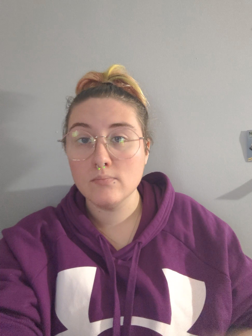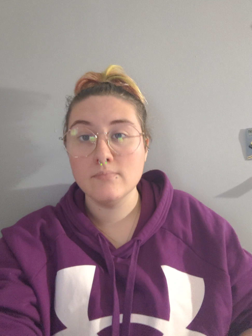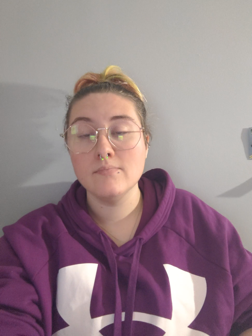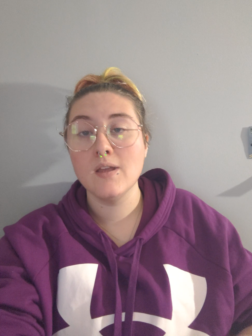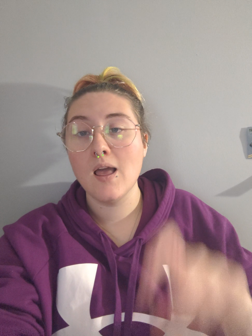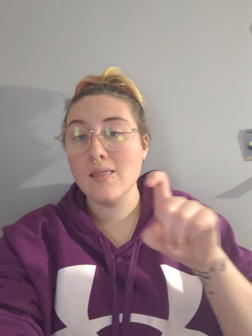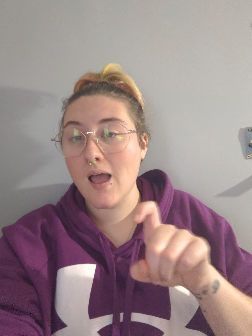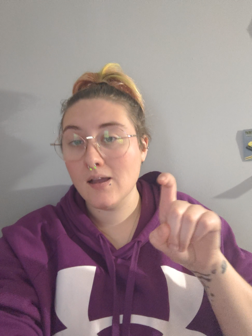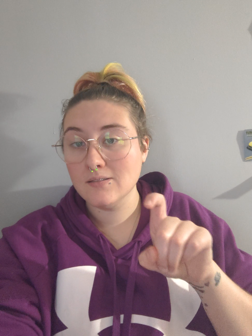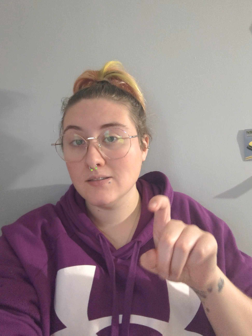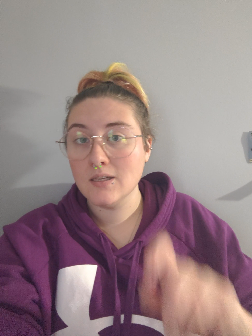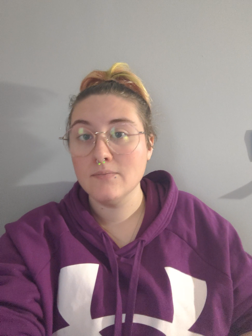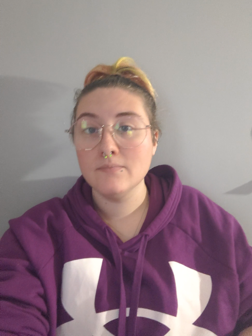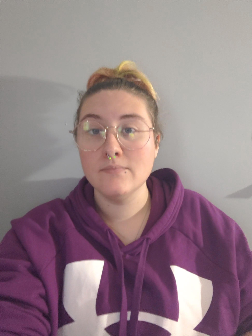closet